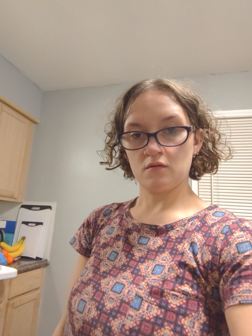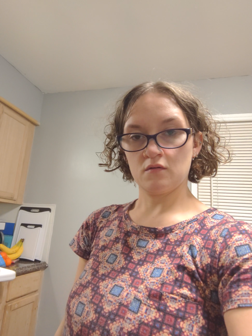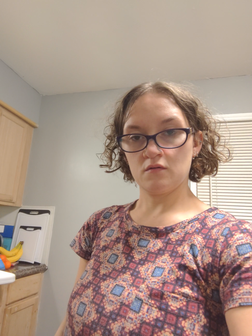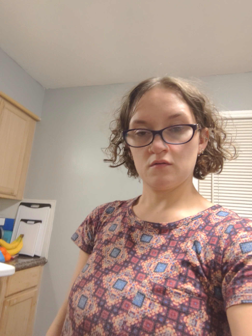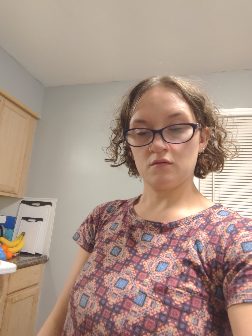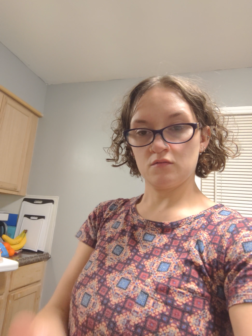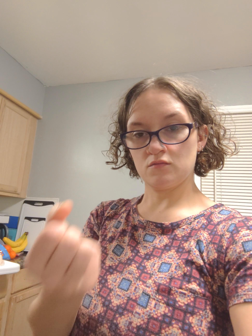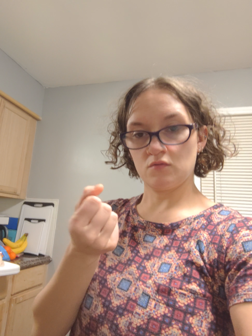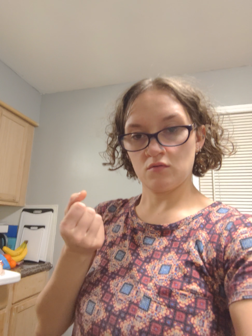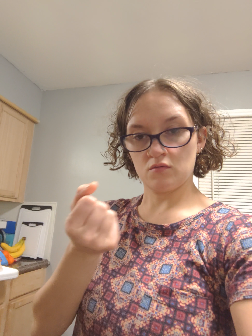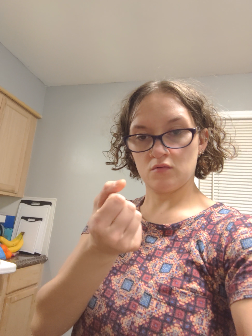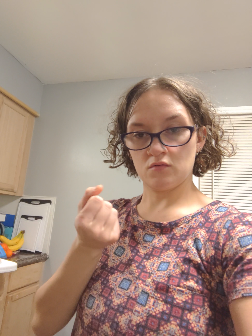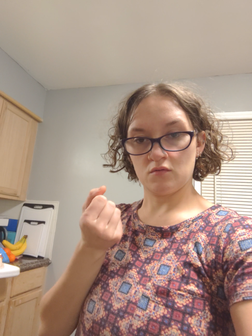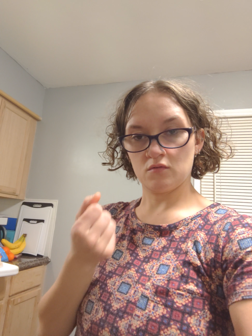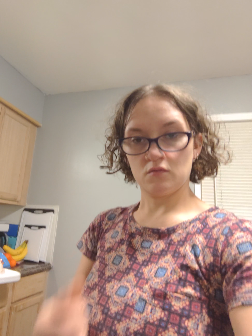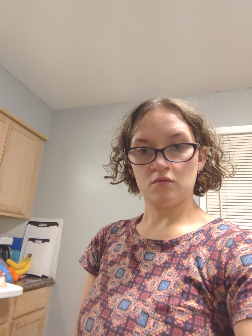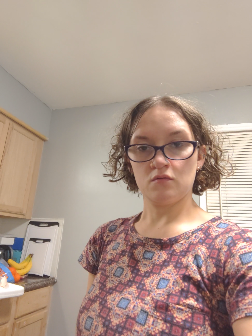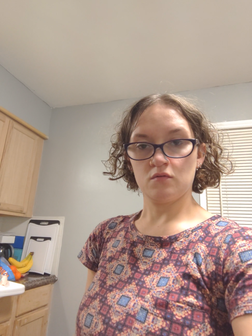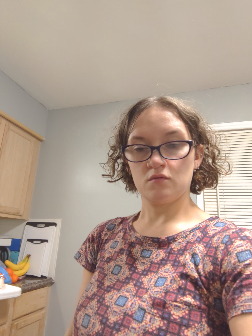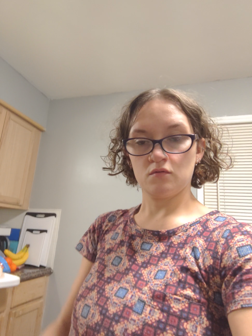drawer